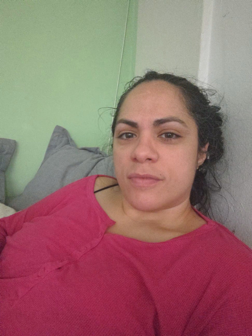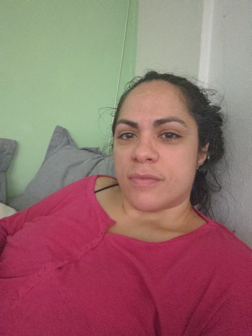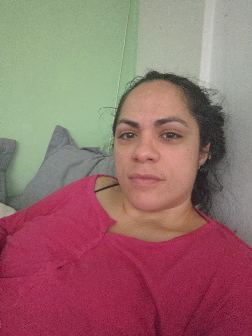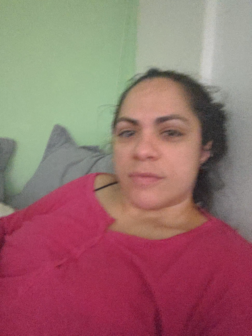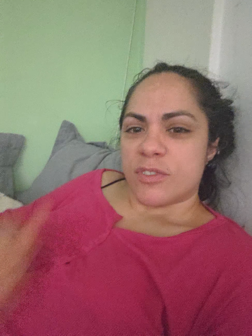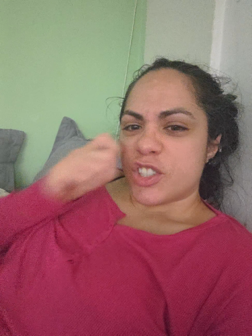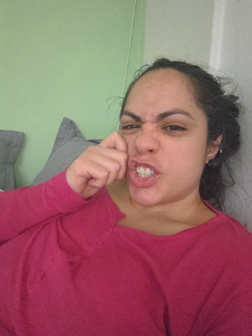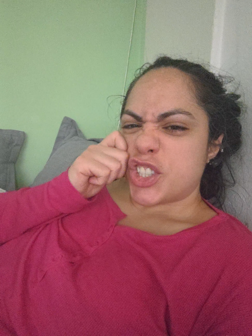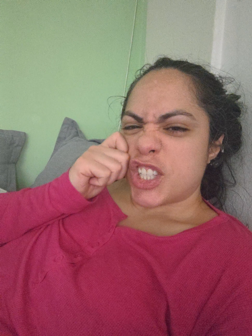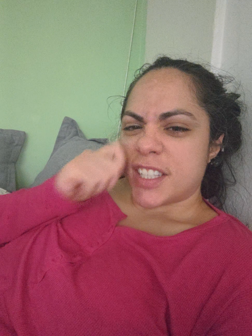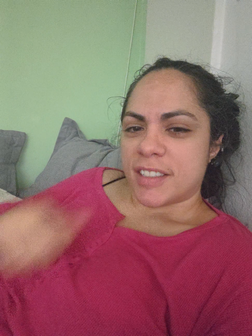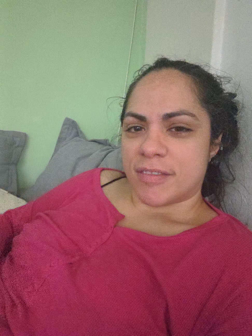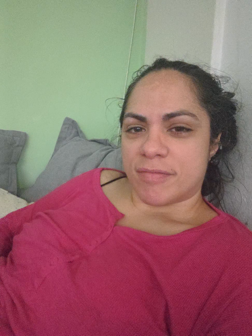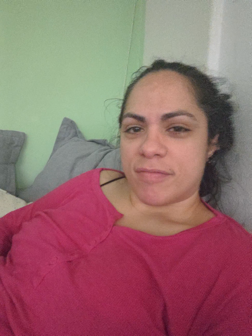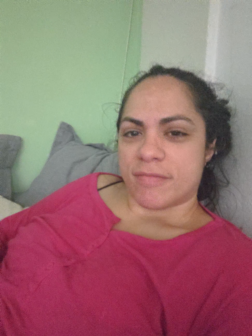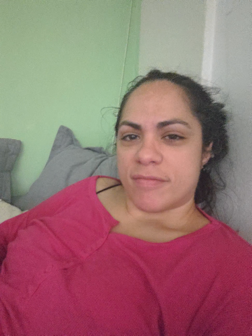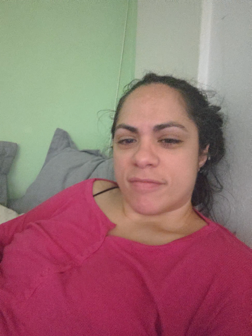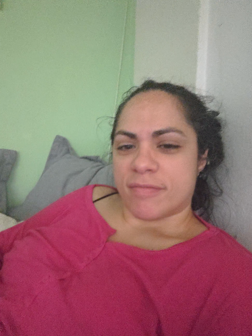cheek